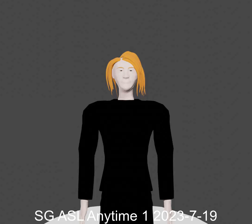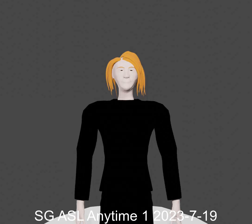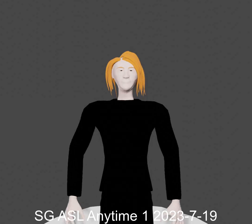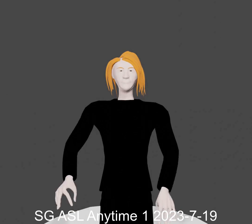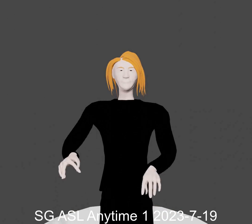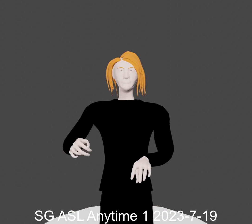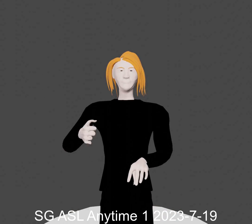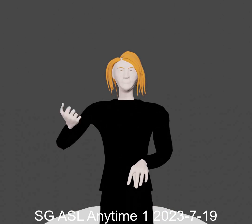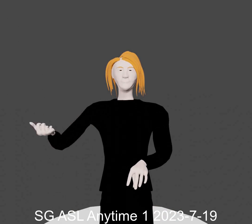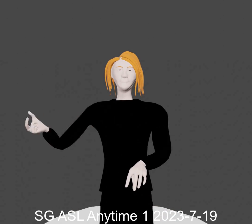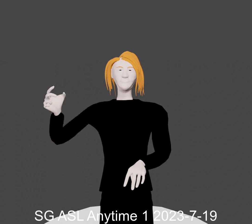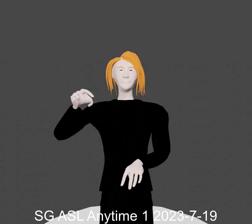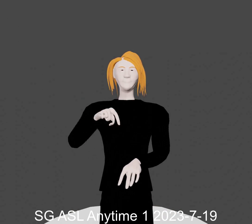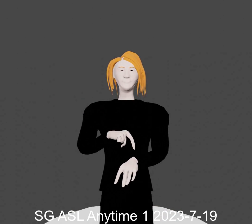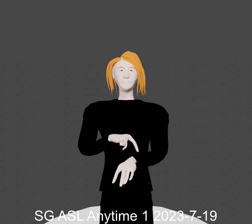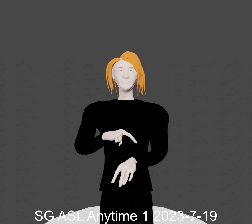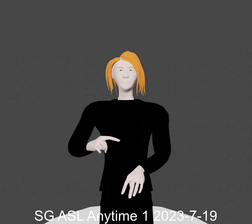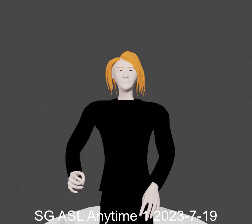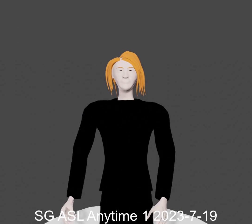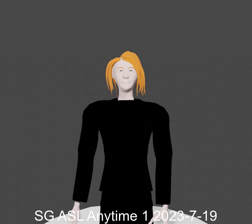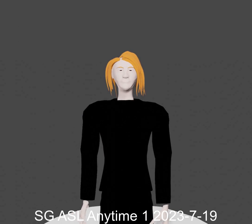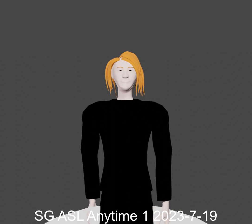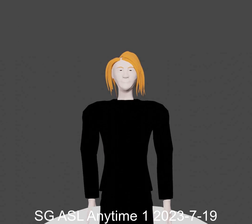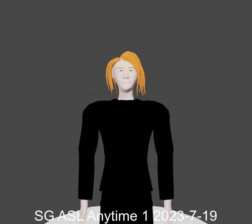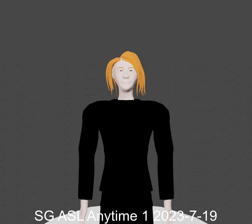Anytime